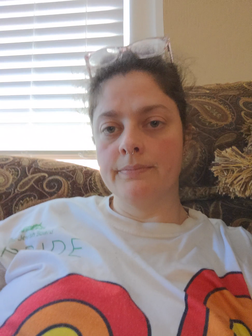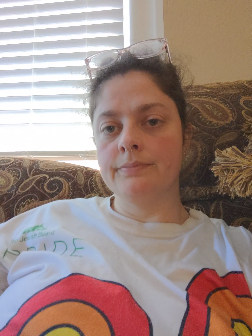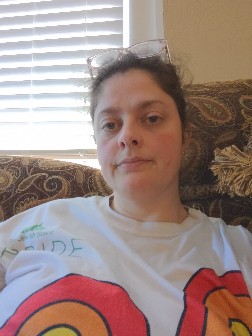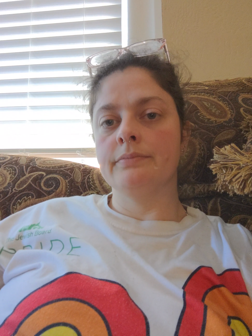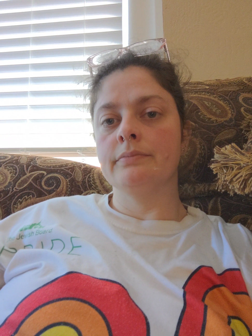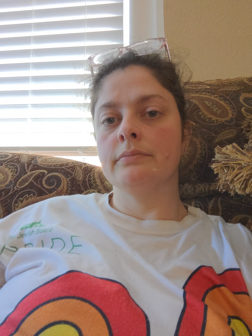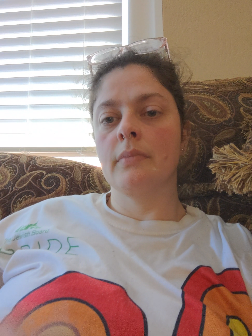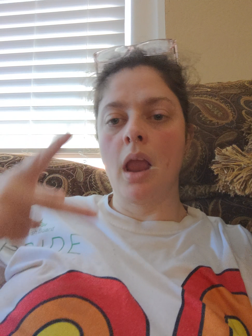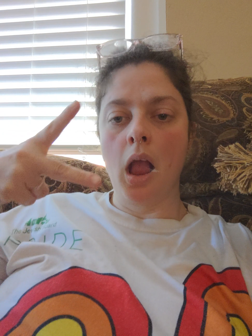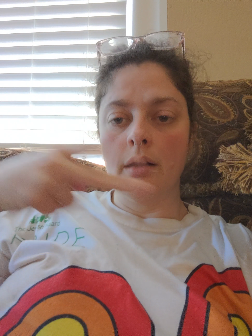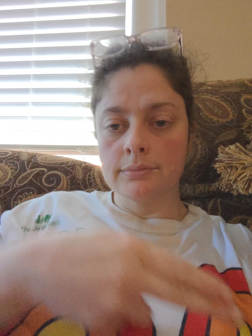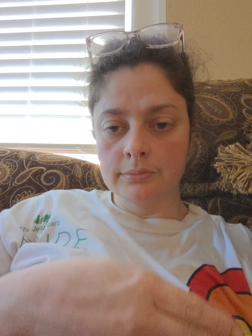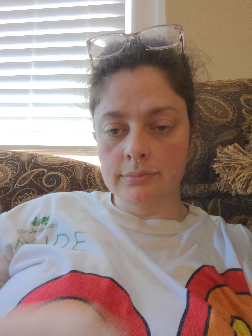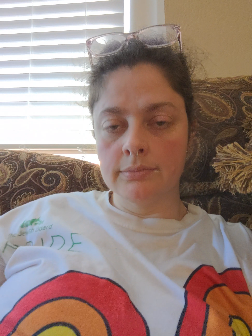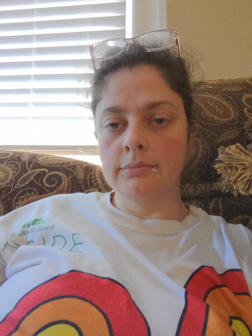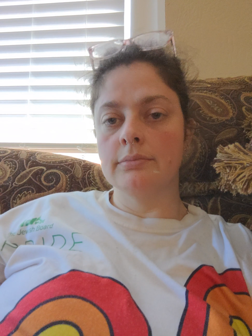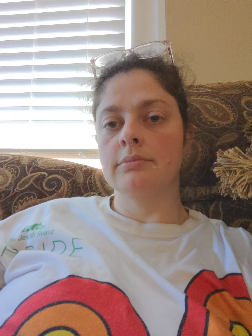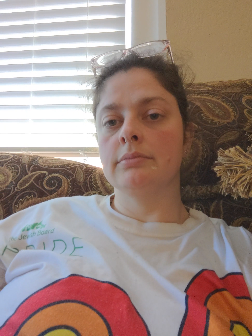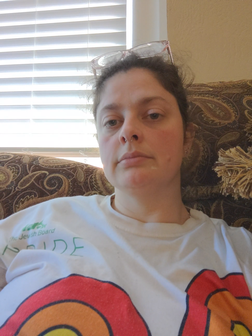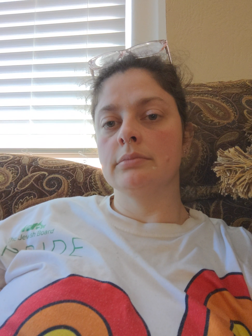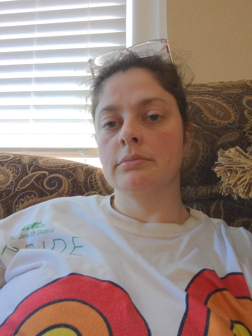cut